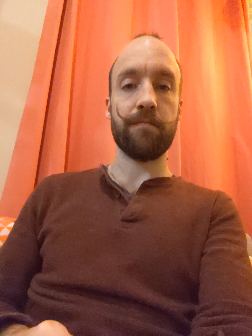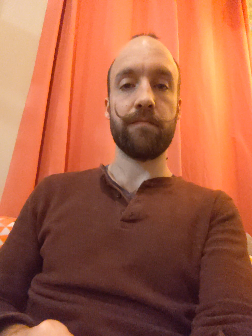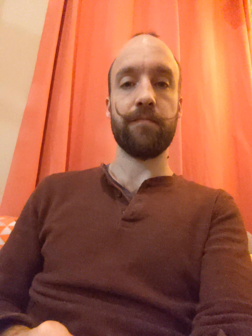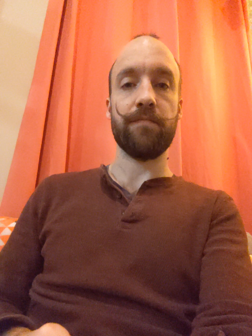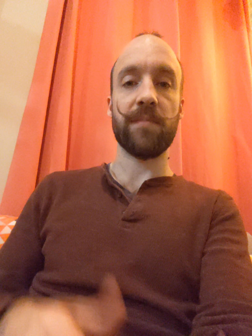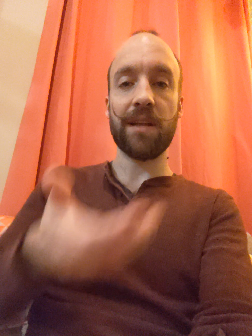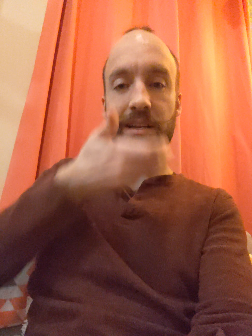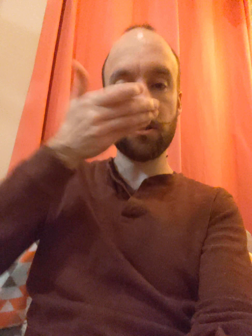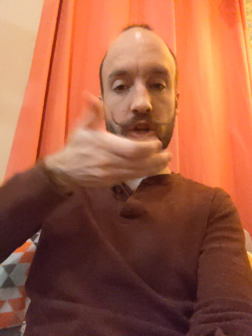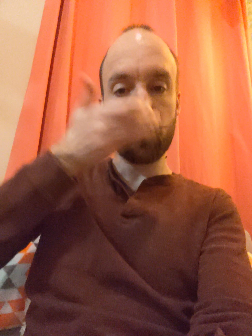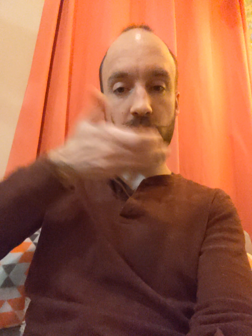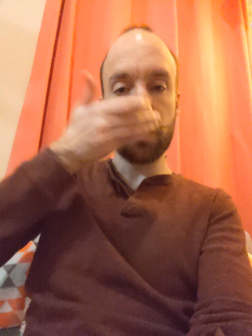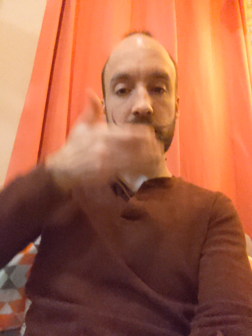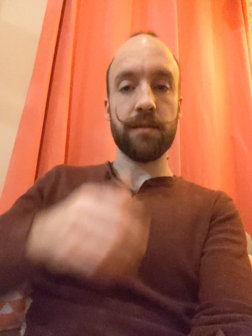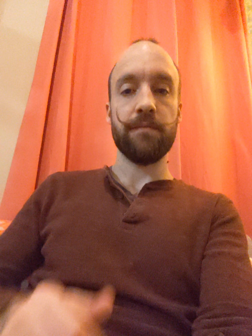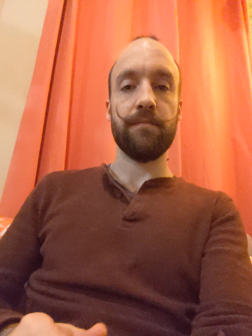cereal